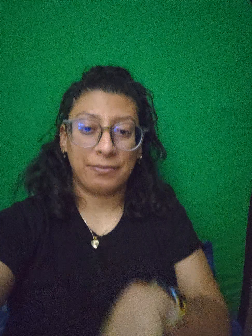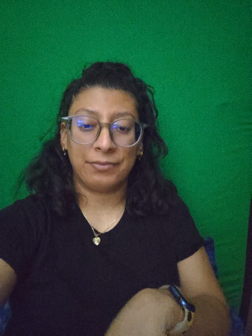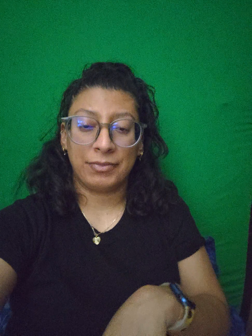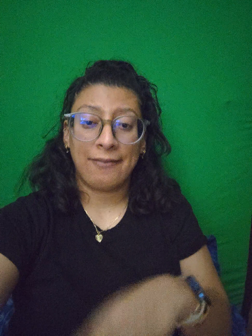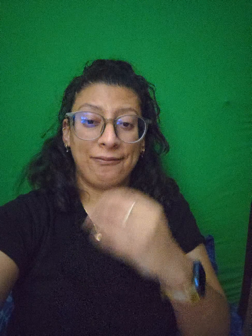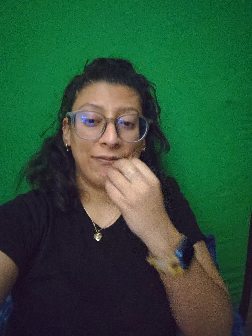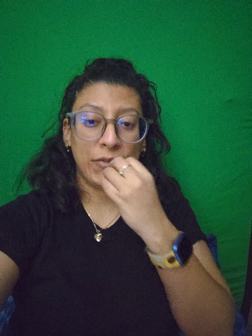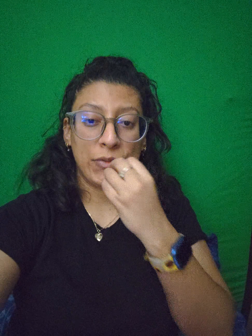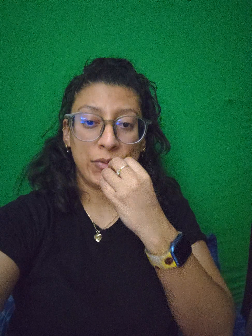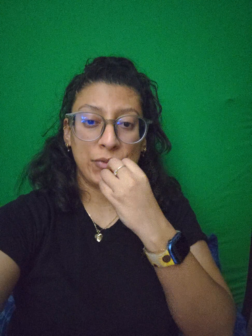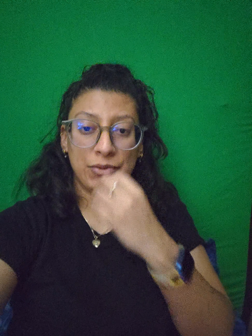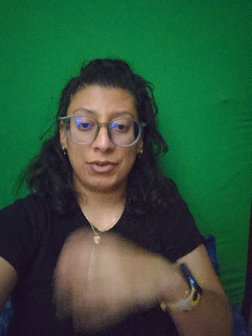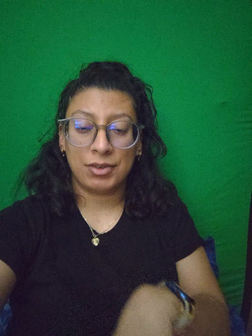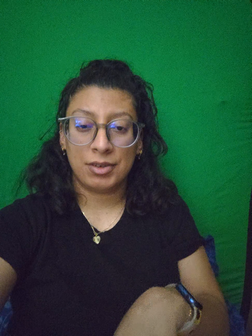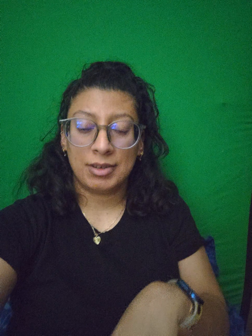food